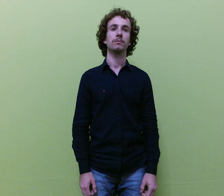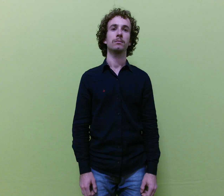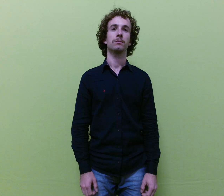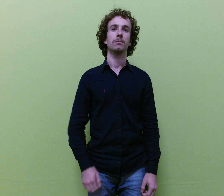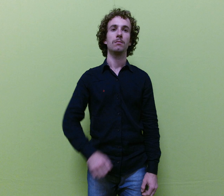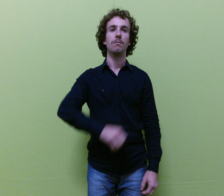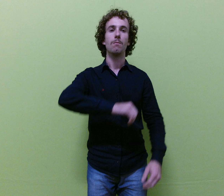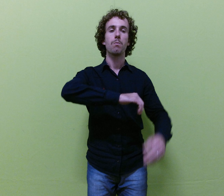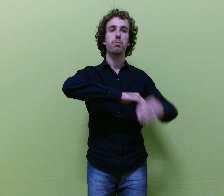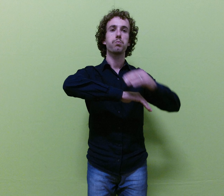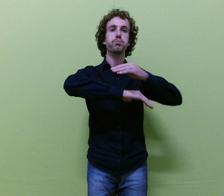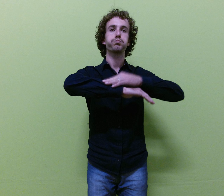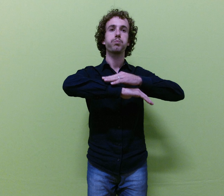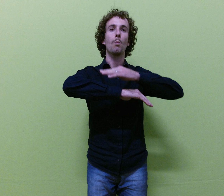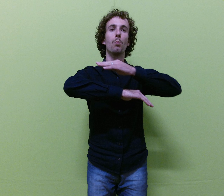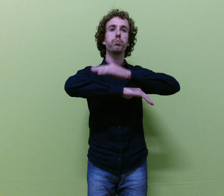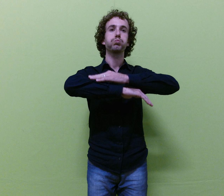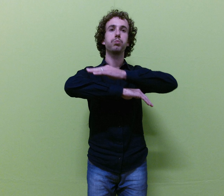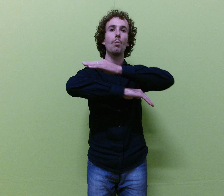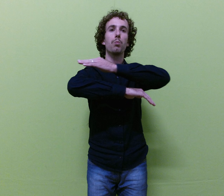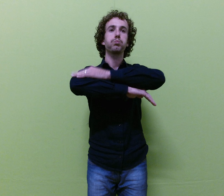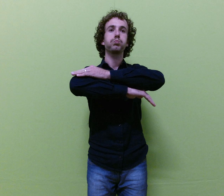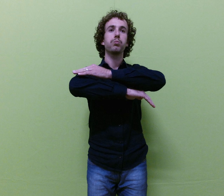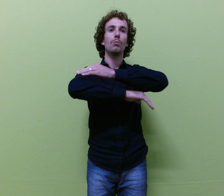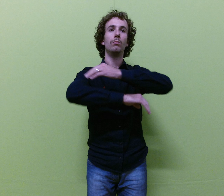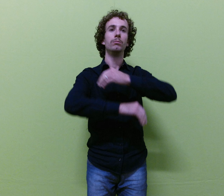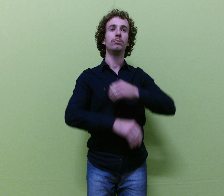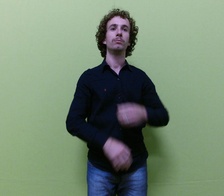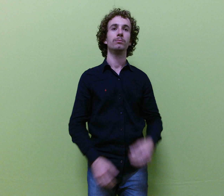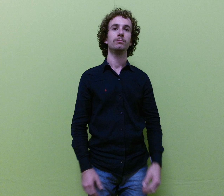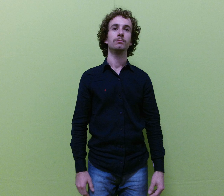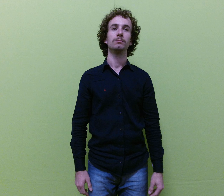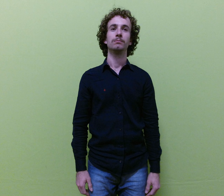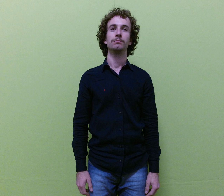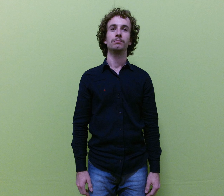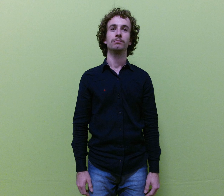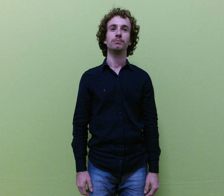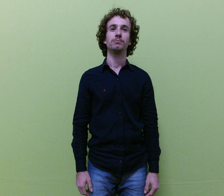sapo